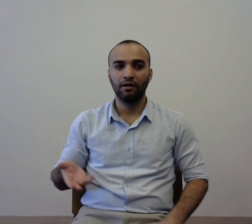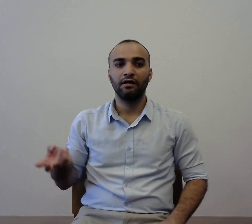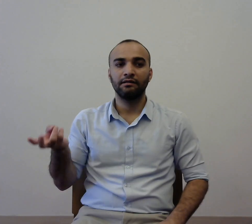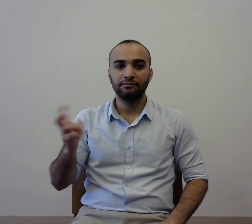gəlmək